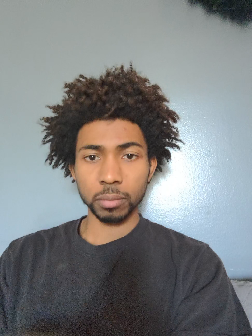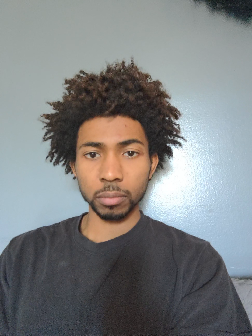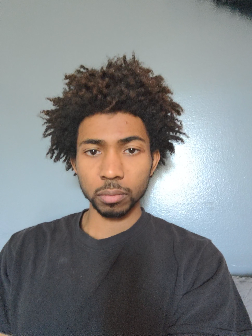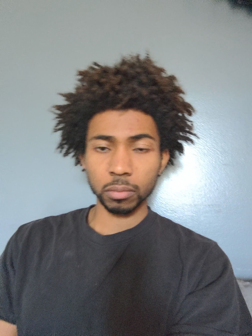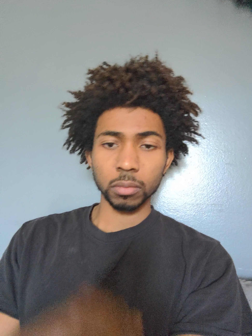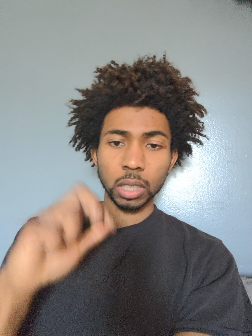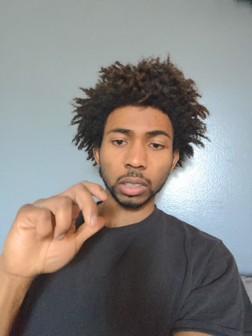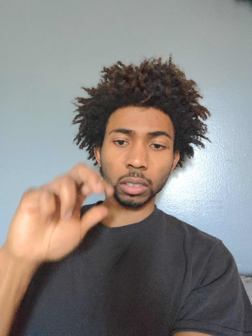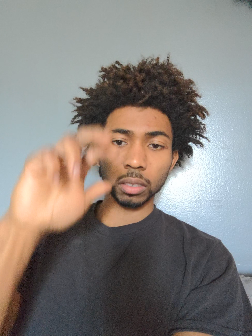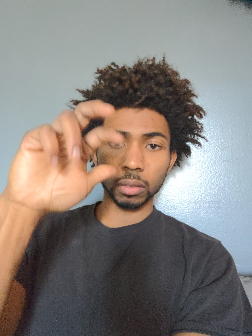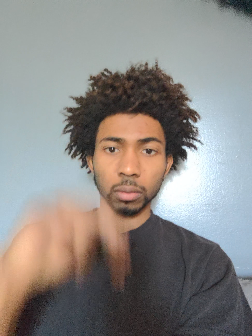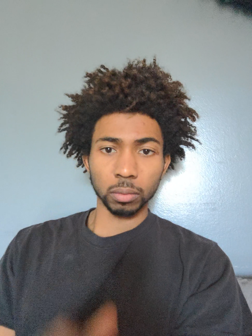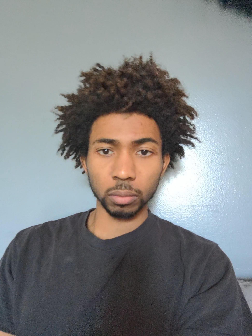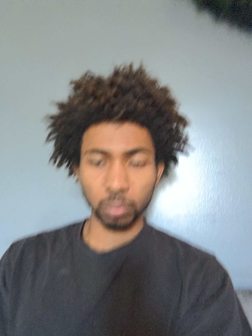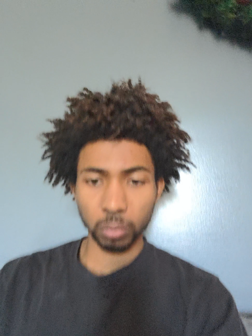stairs